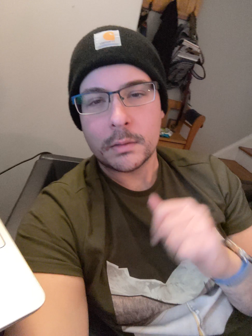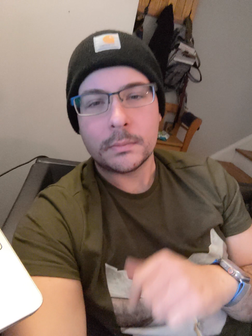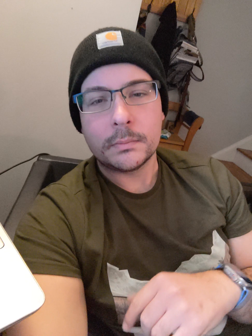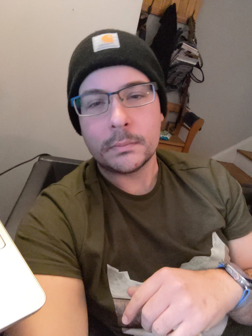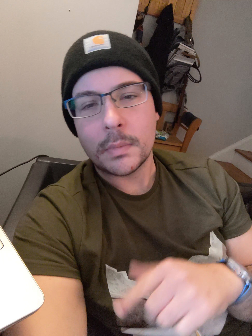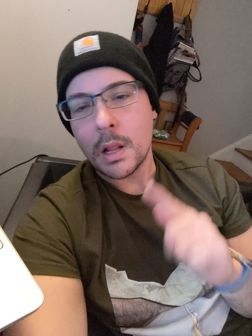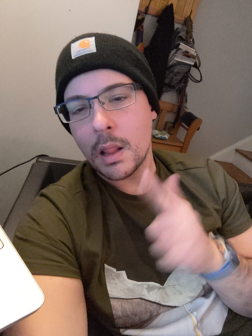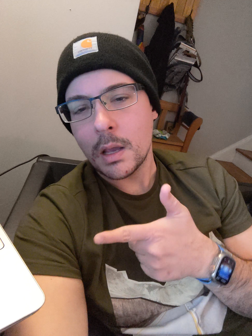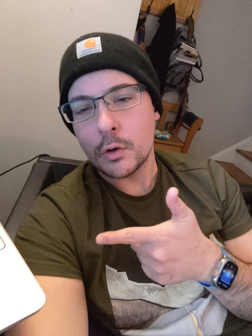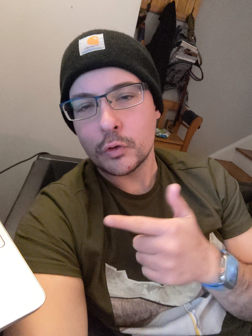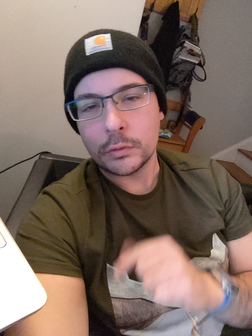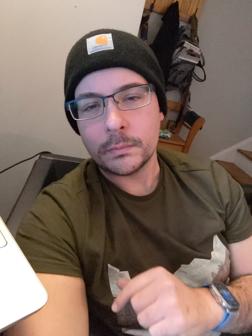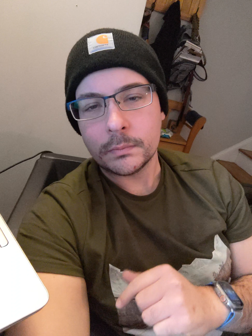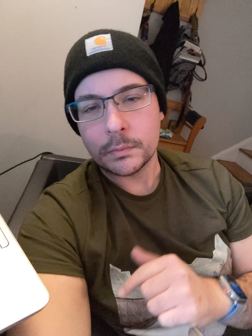later